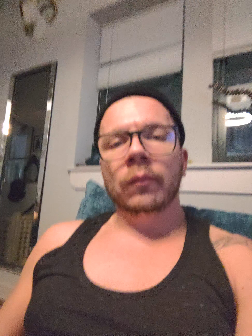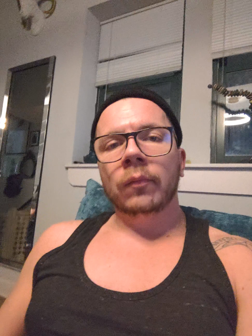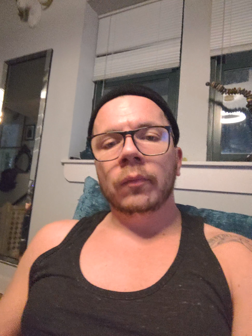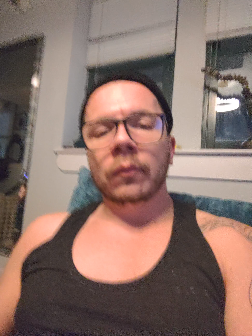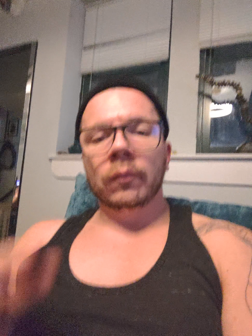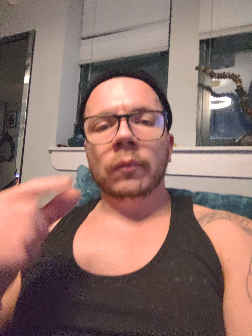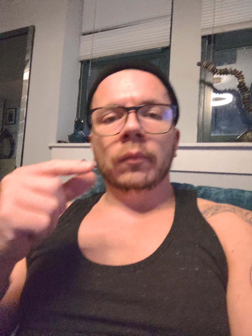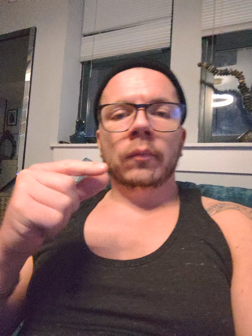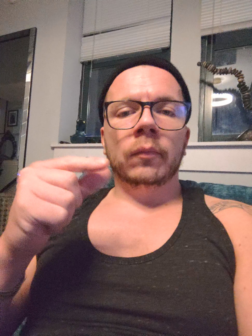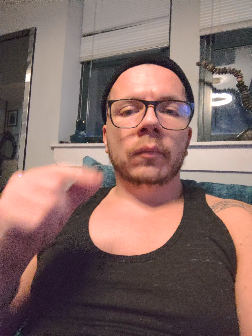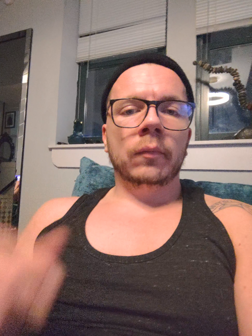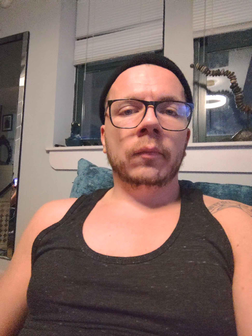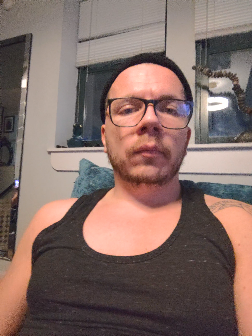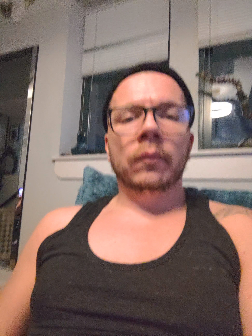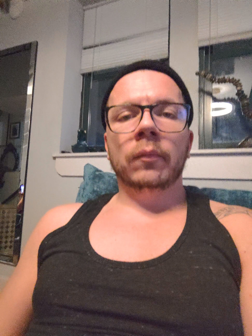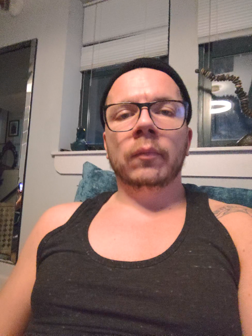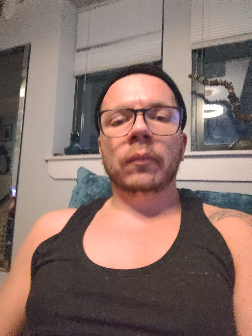green